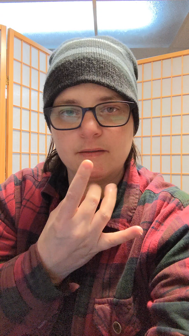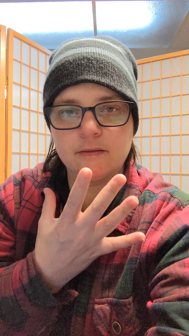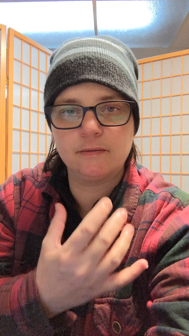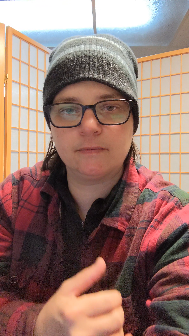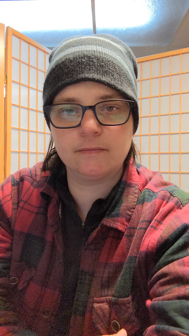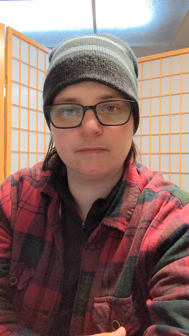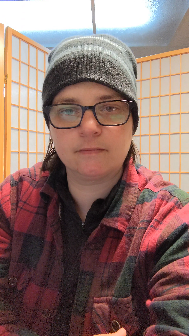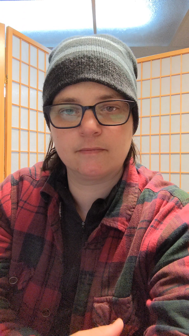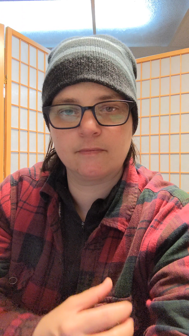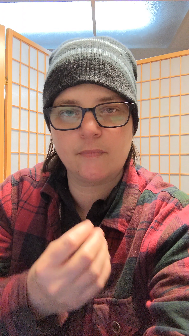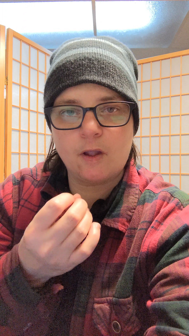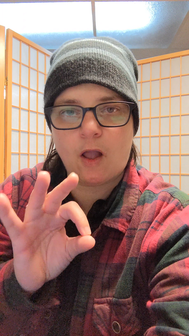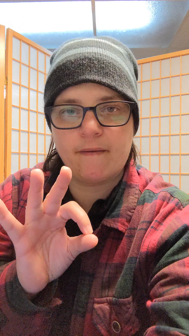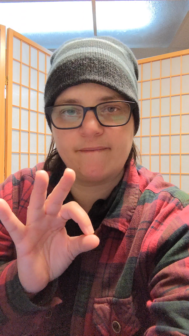of